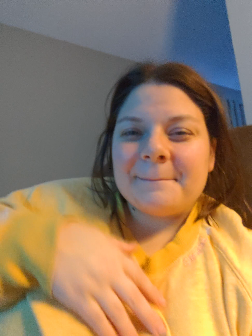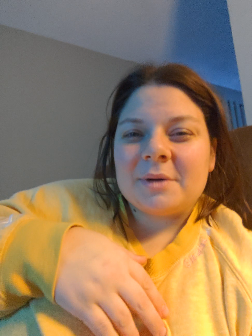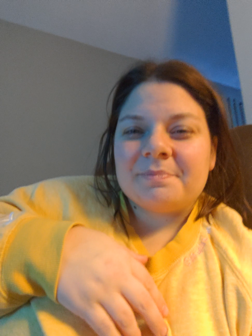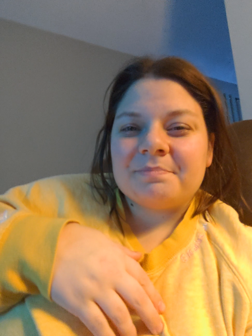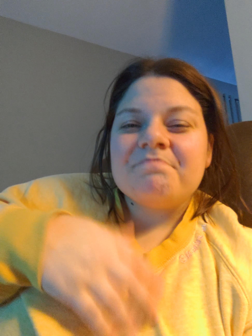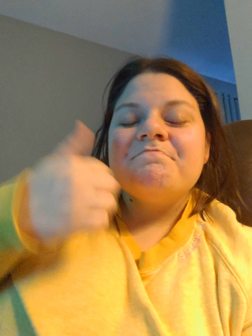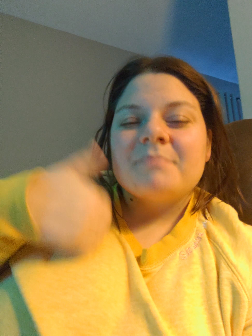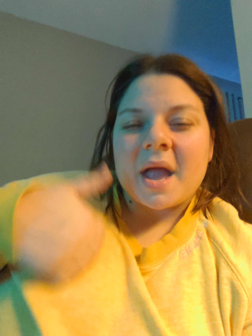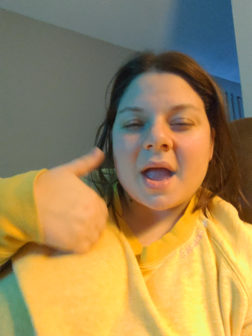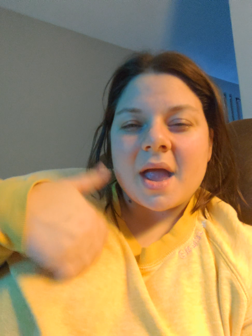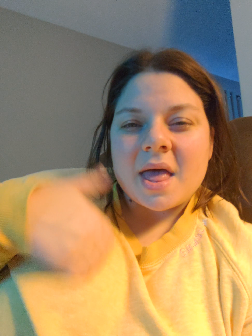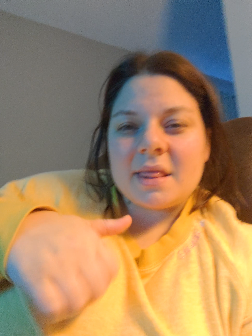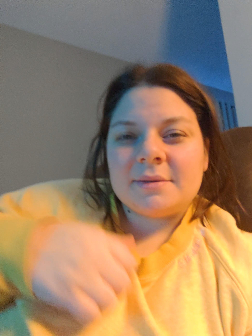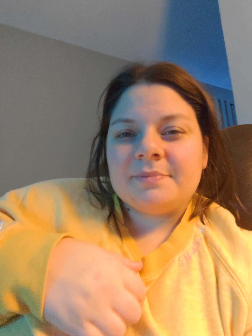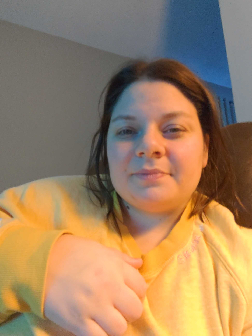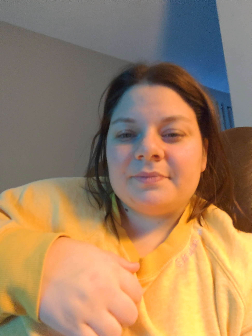bath